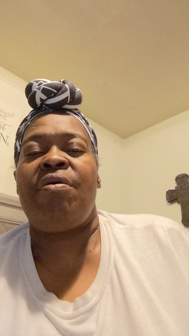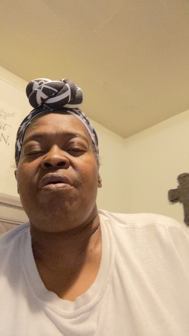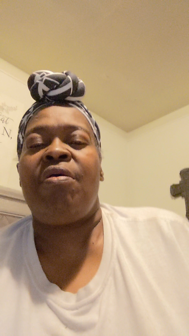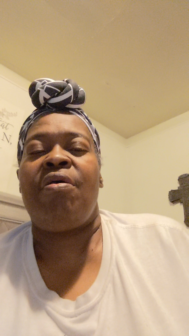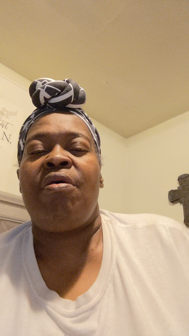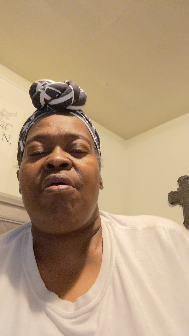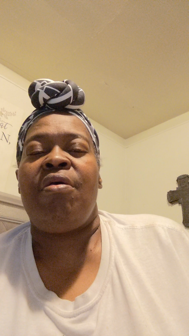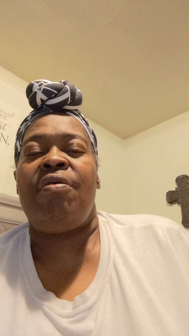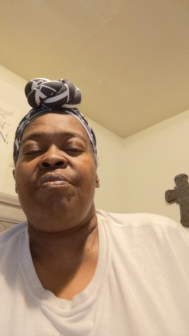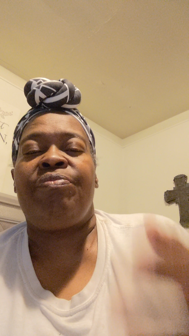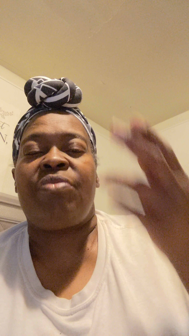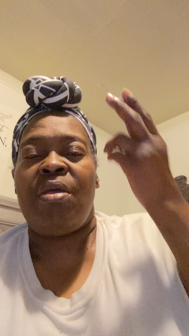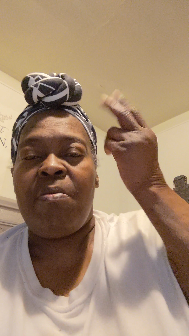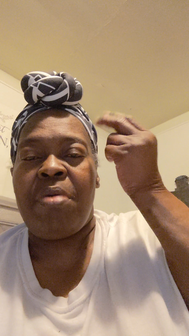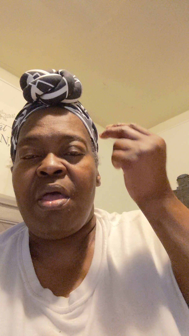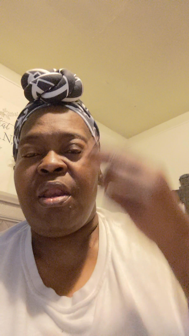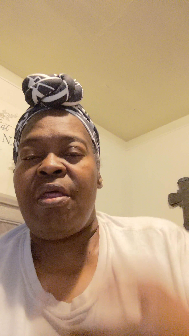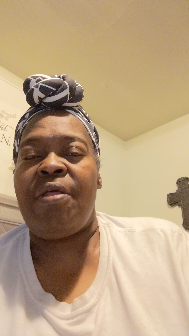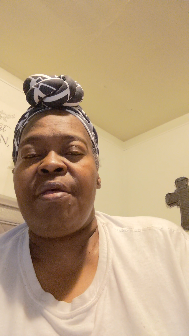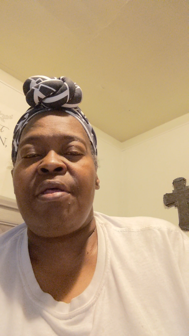bunny